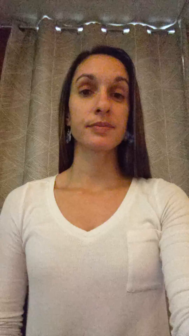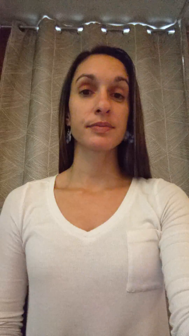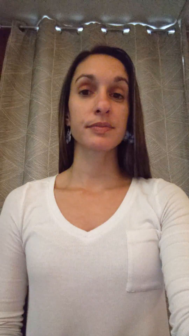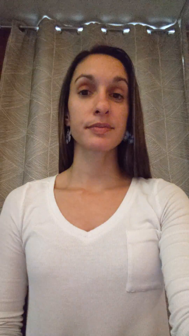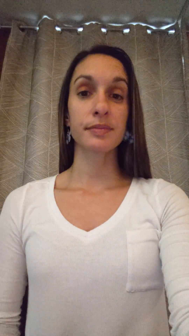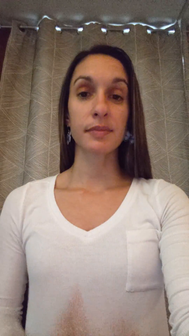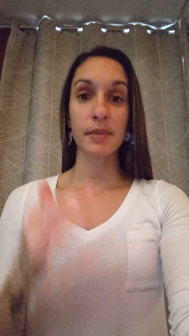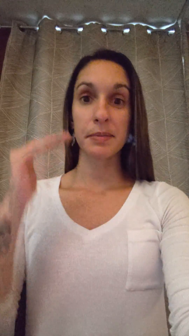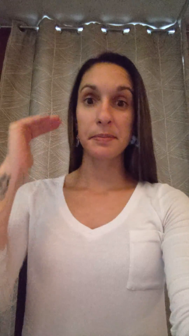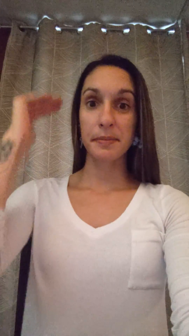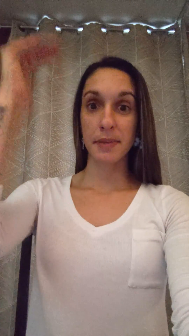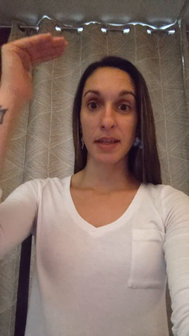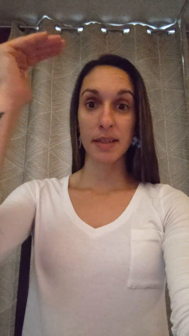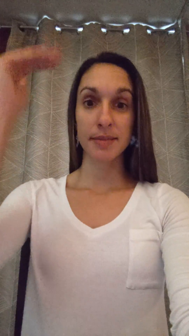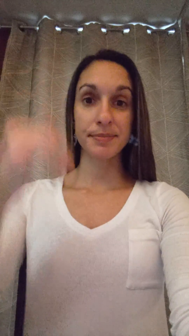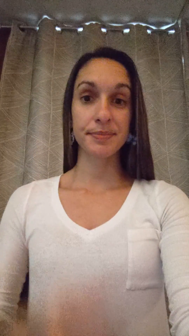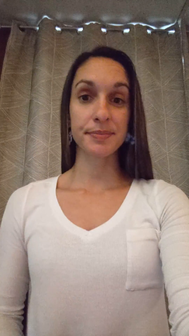big